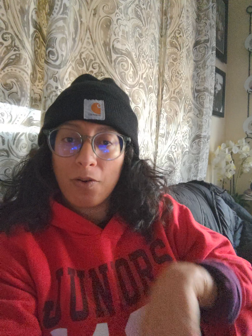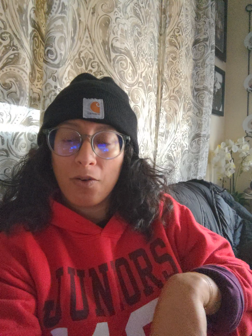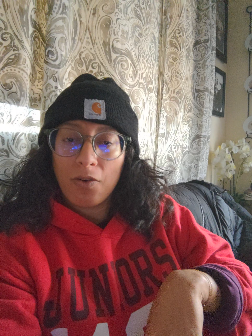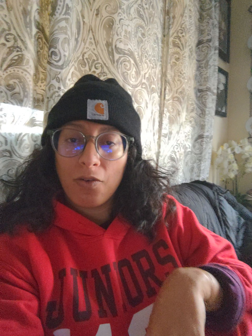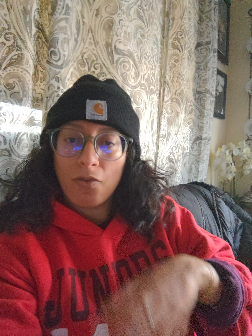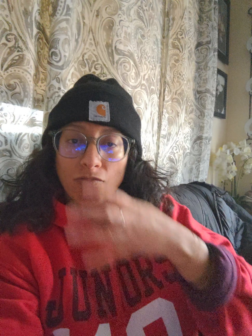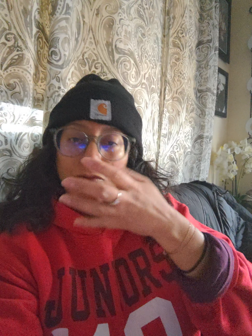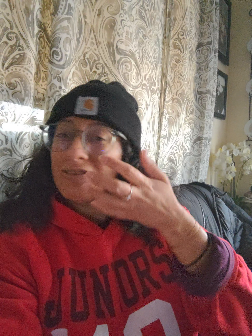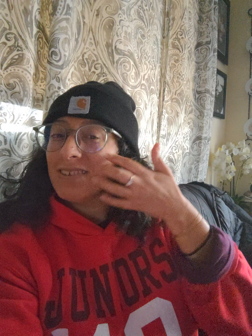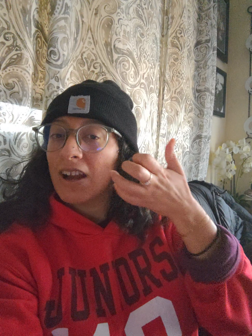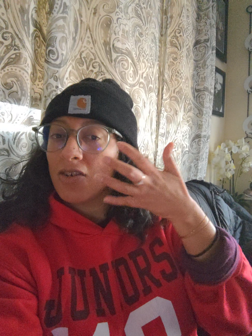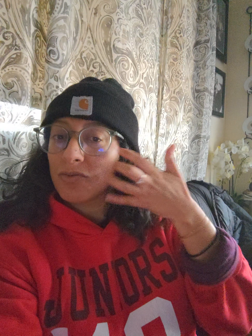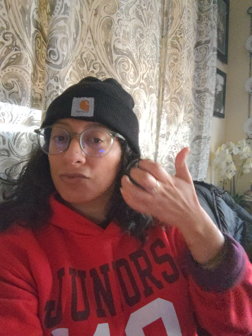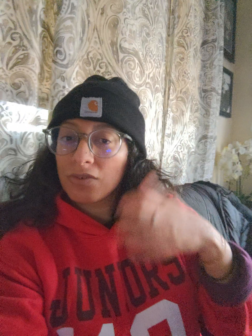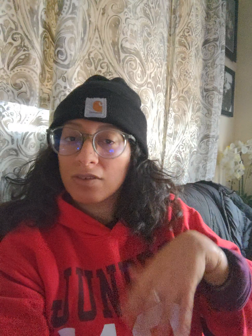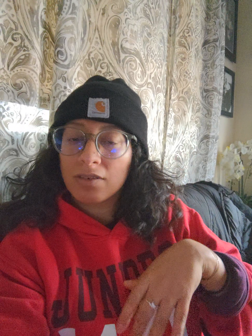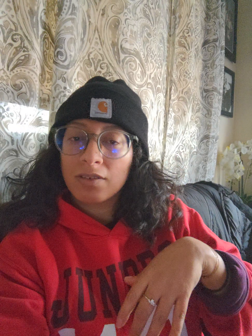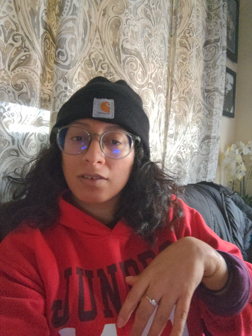tiger